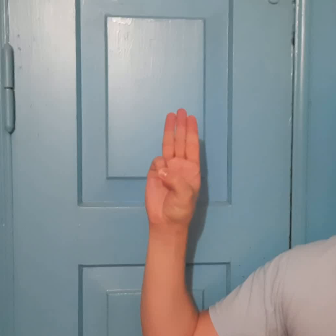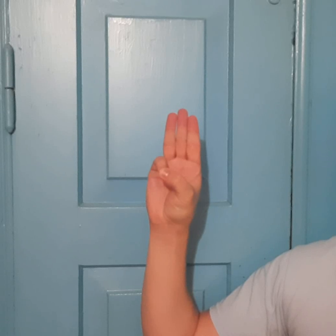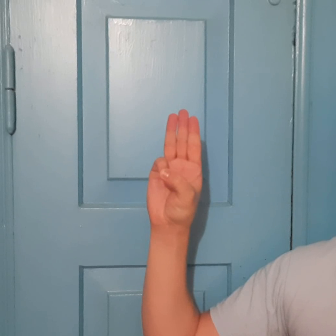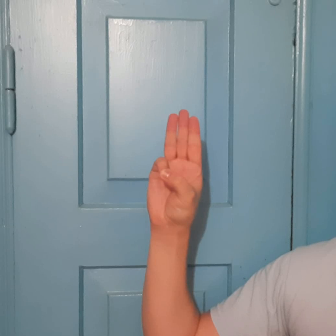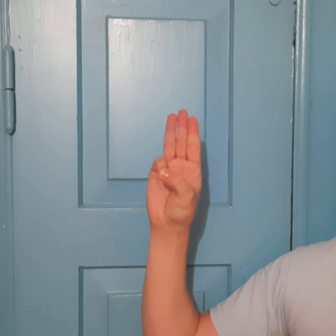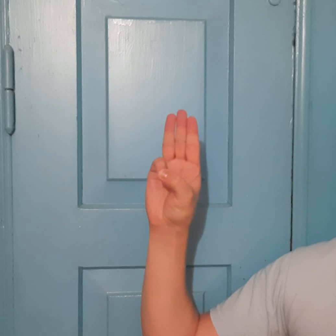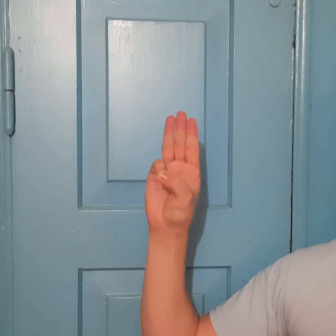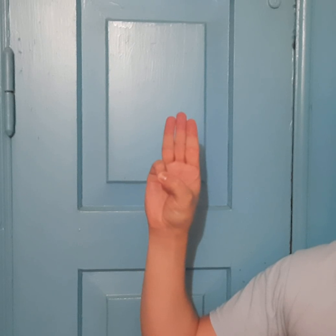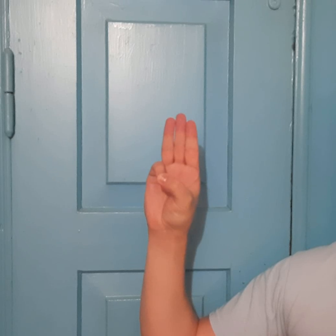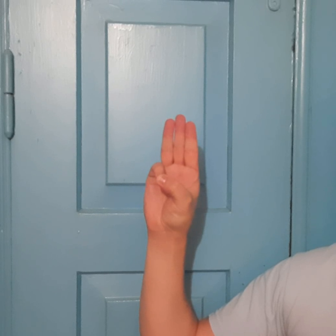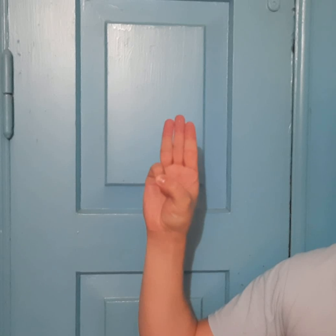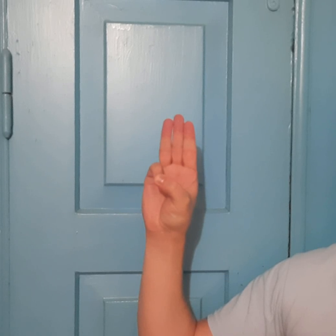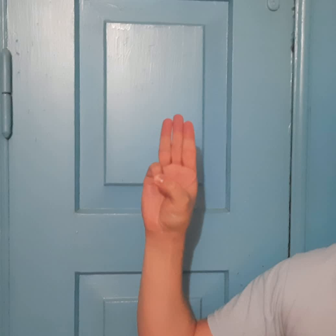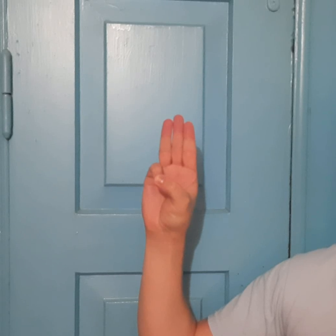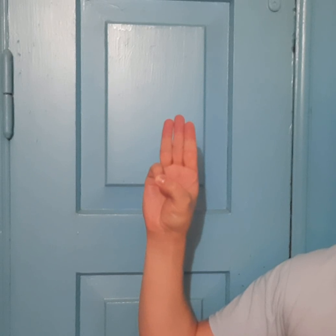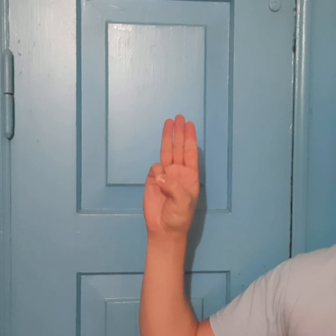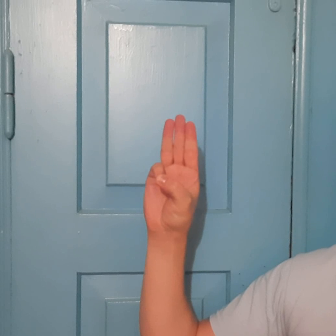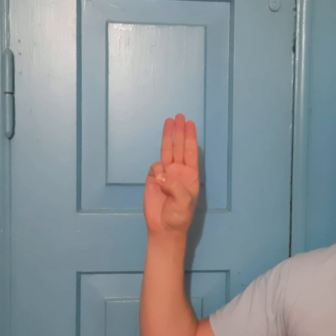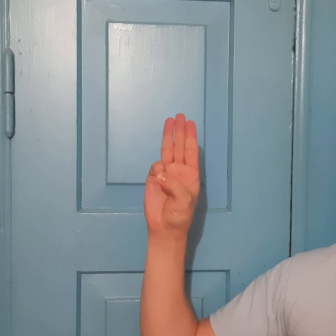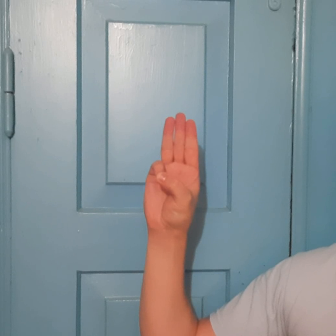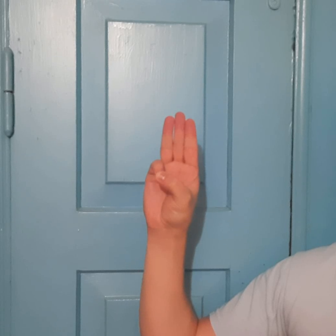Ш